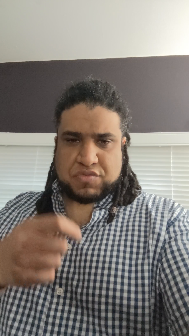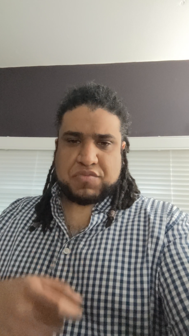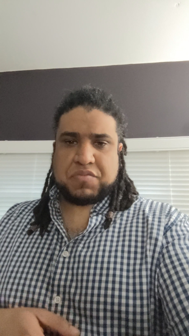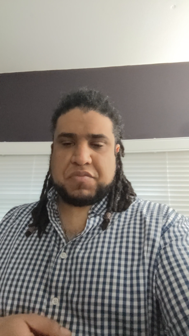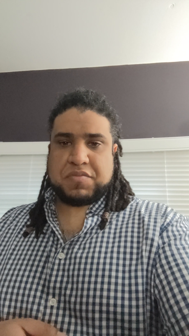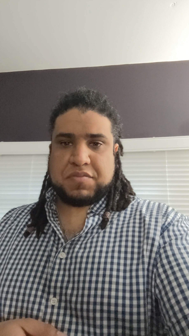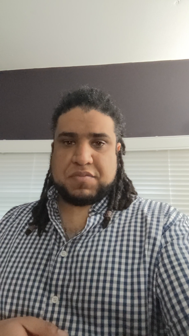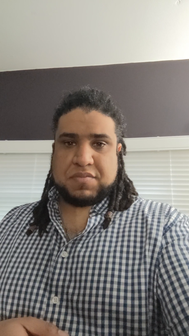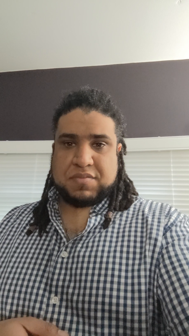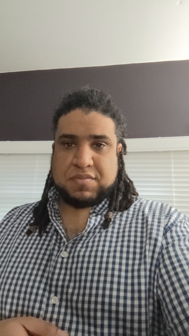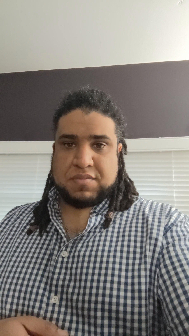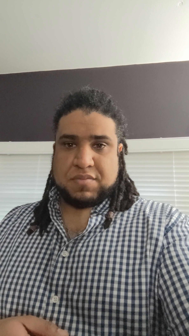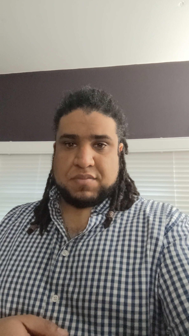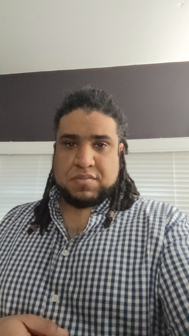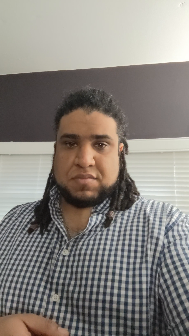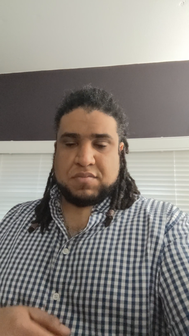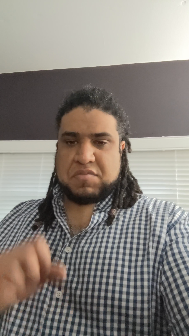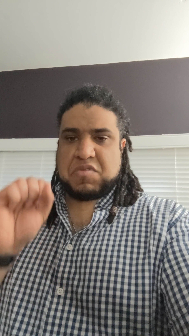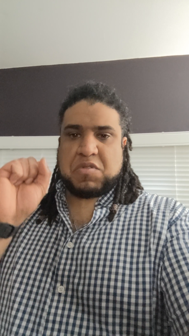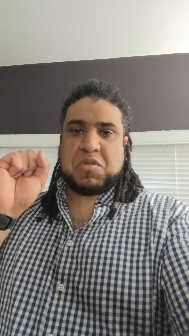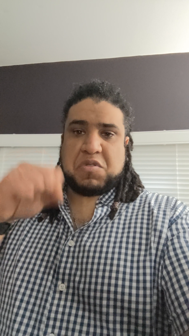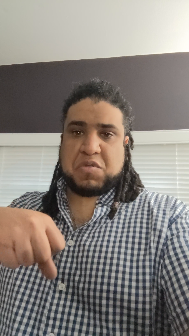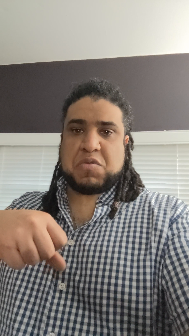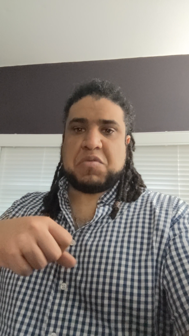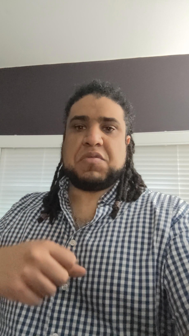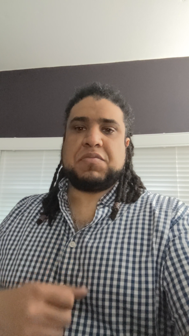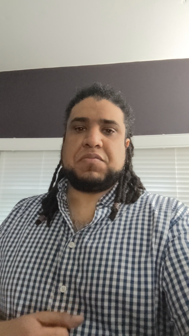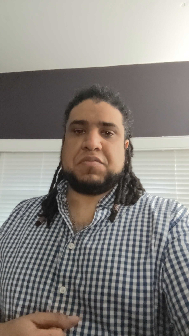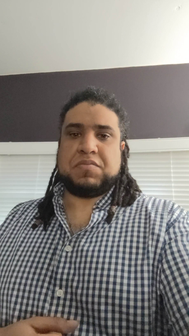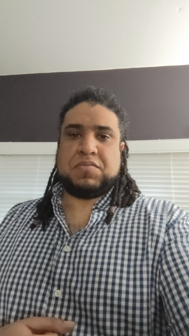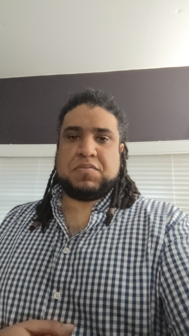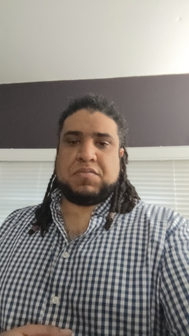could